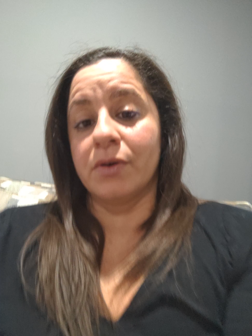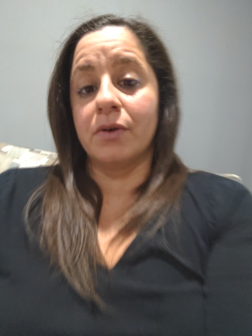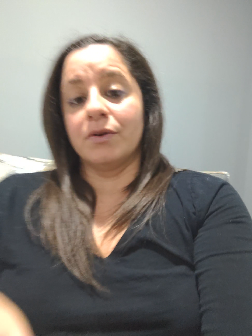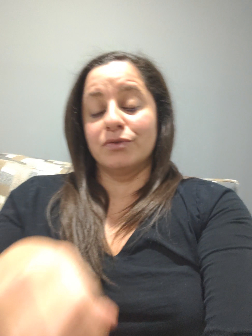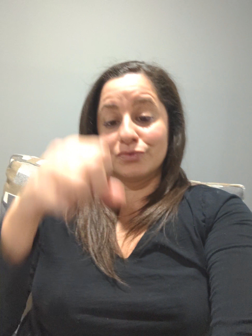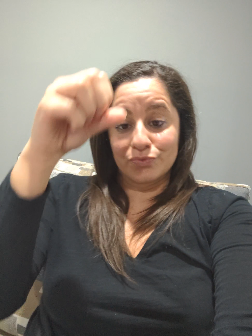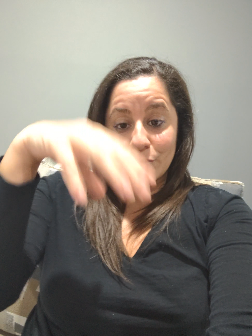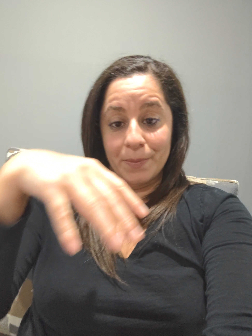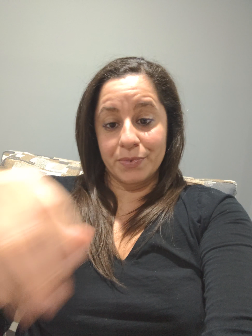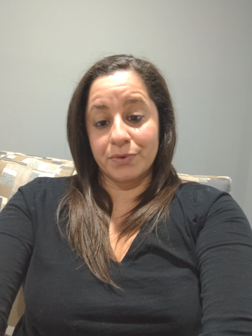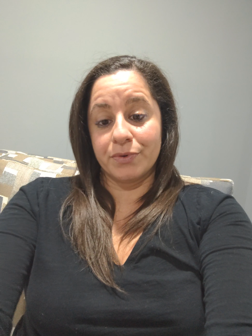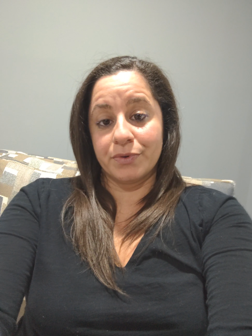drop